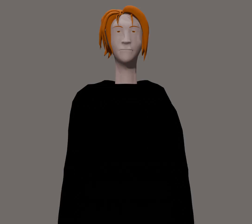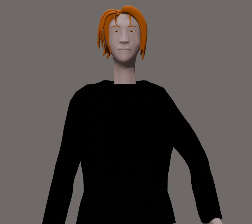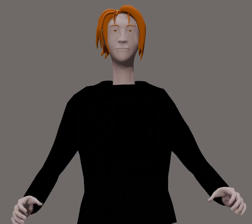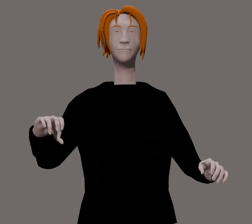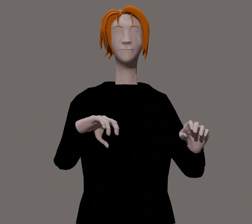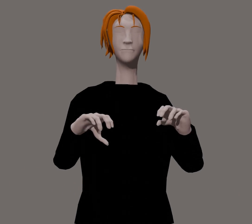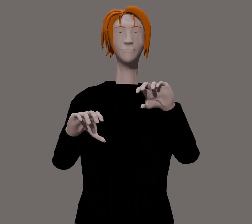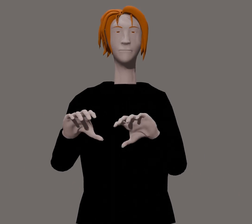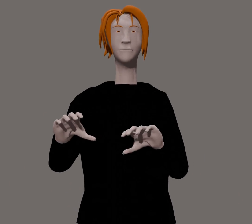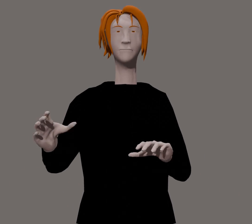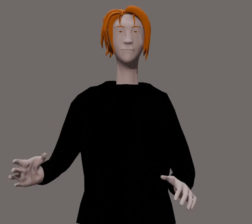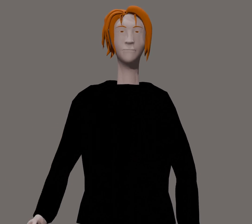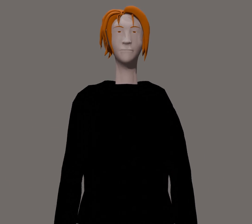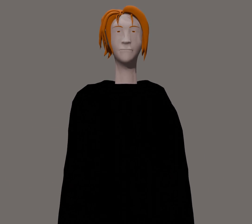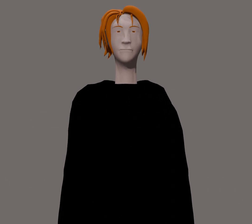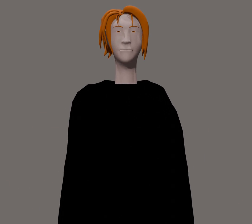Concoct Food